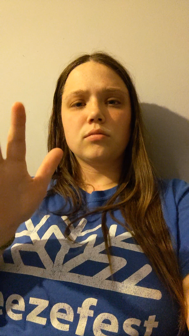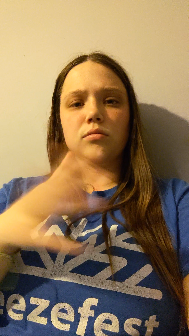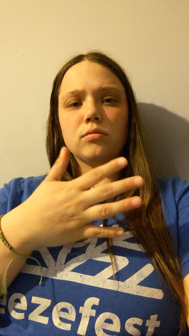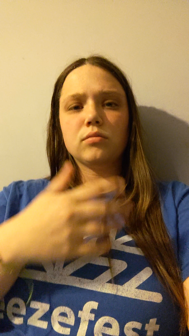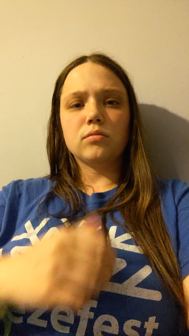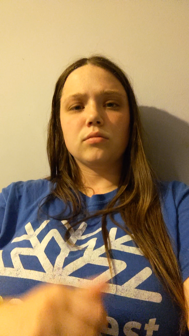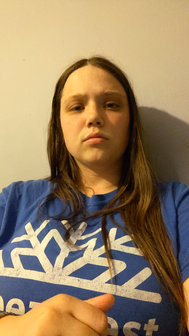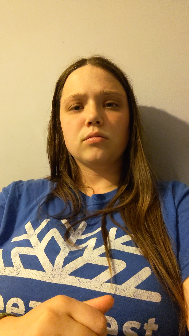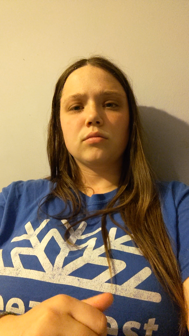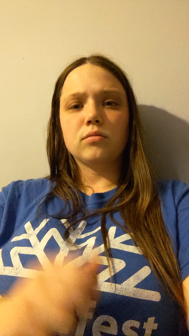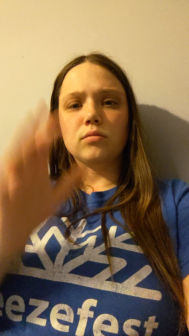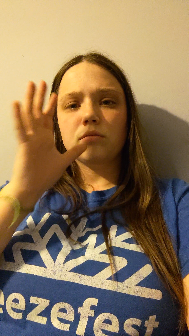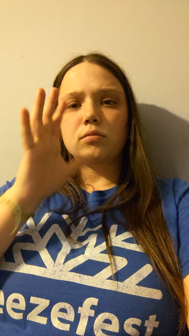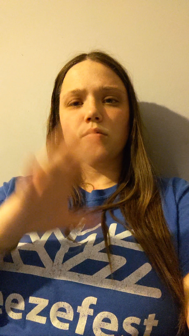lady